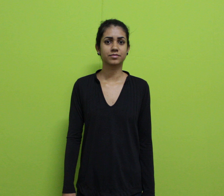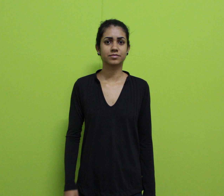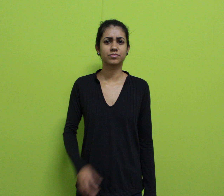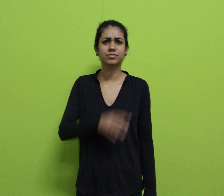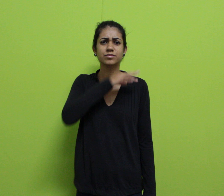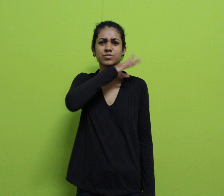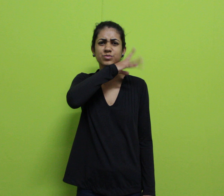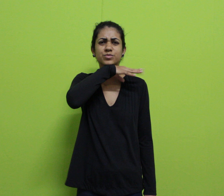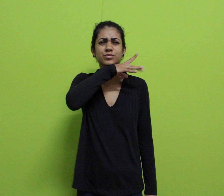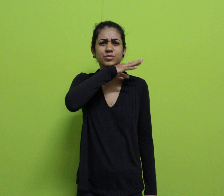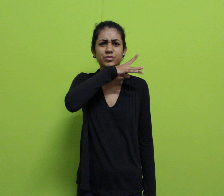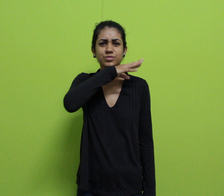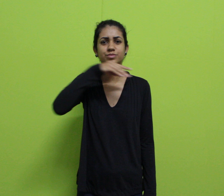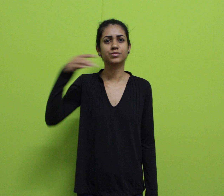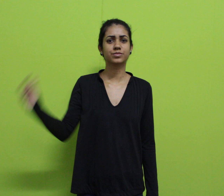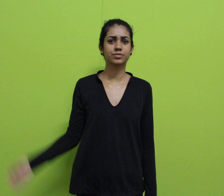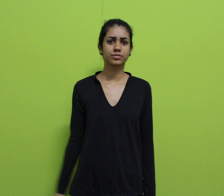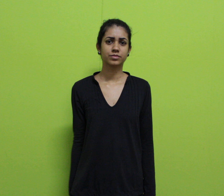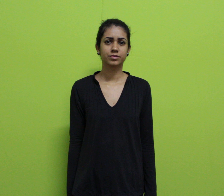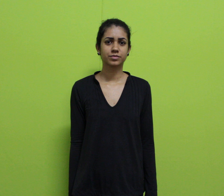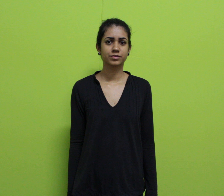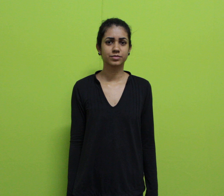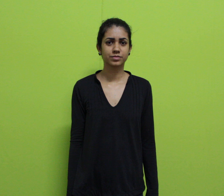ruim